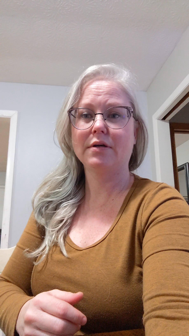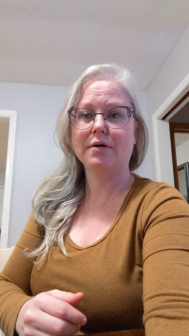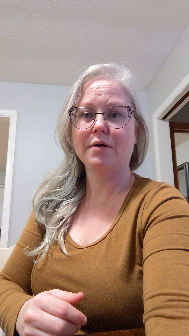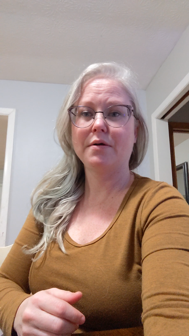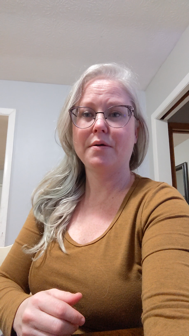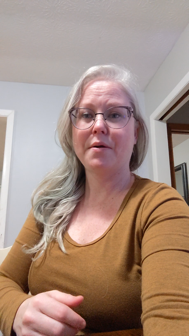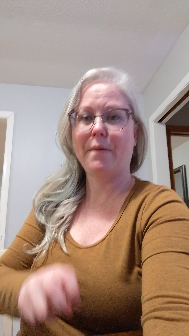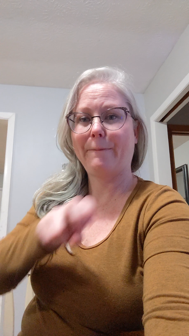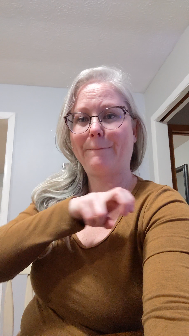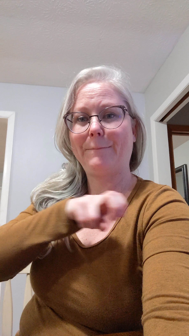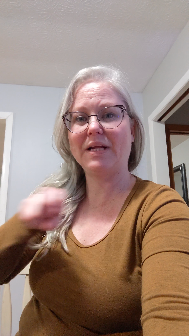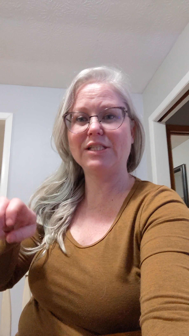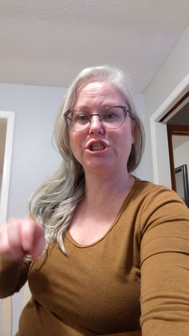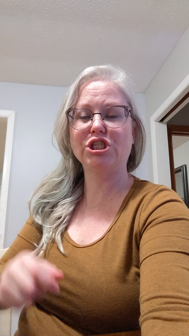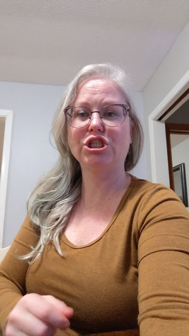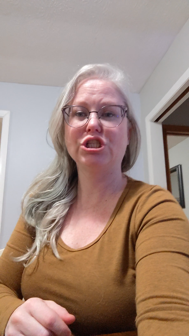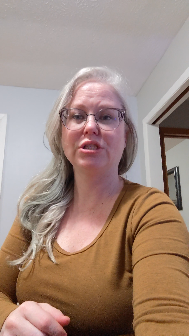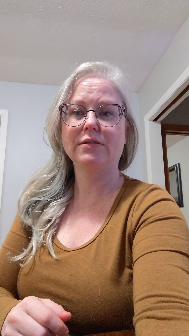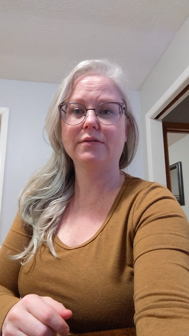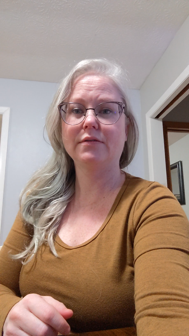bench